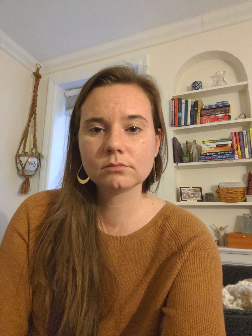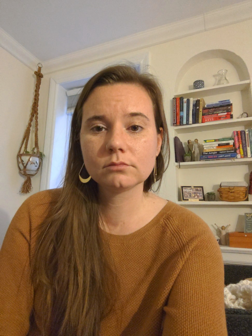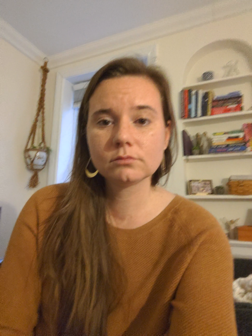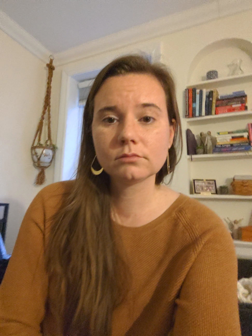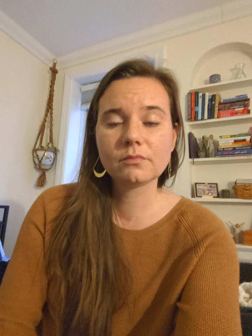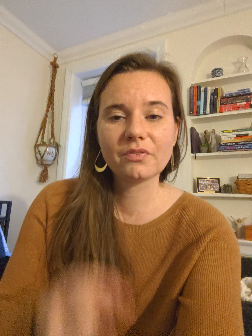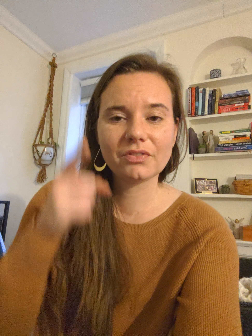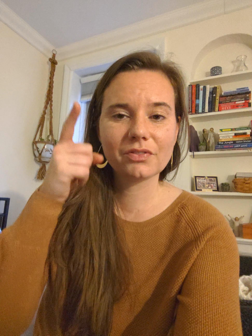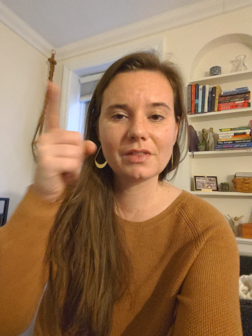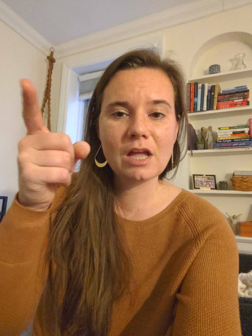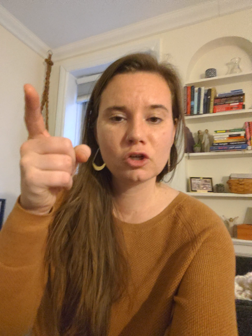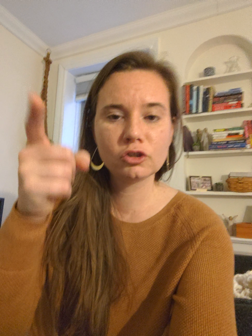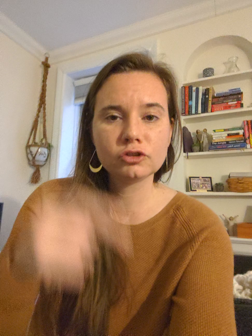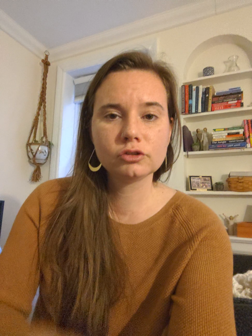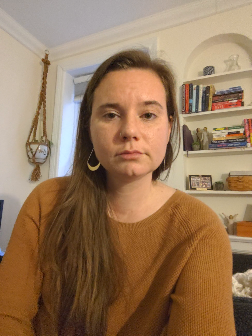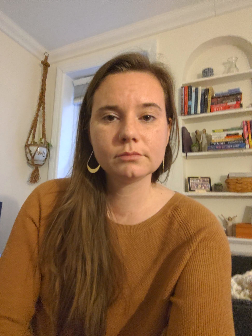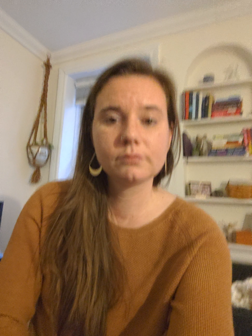there